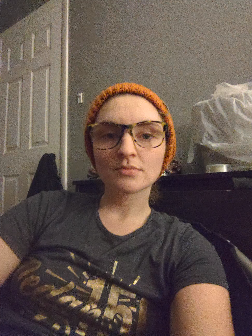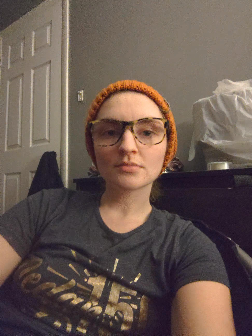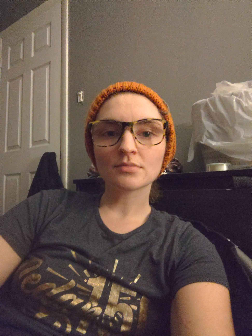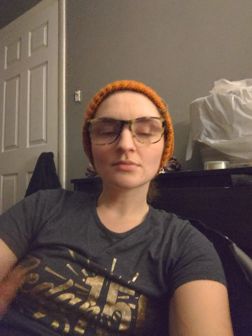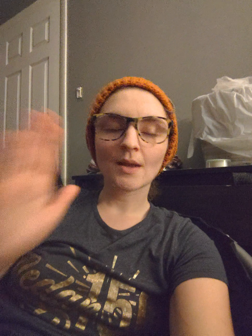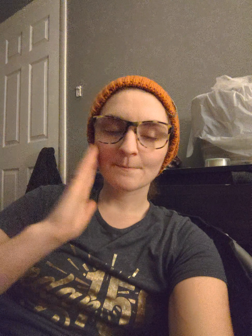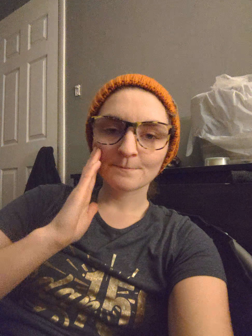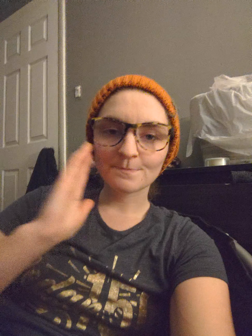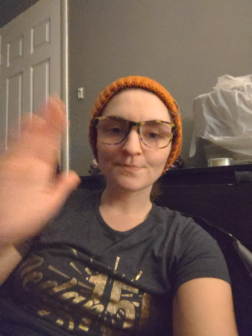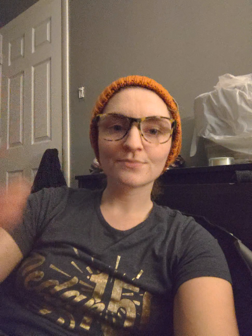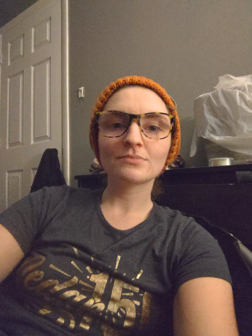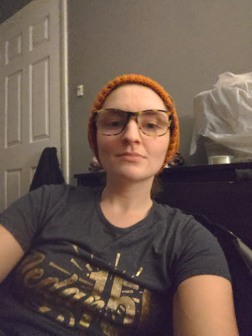bed